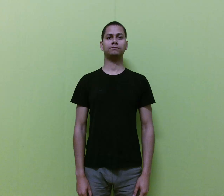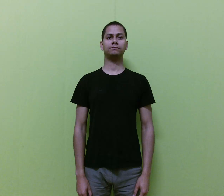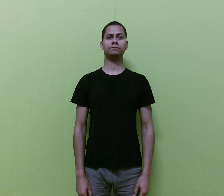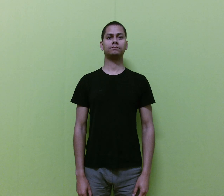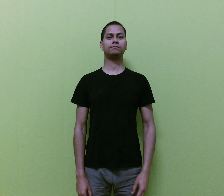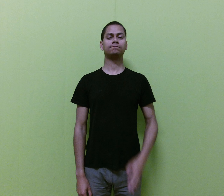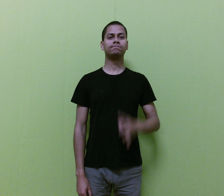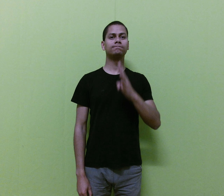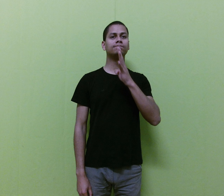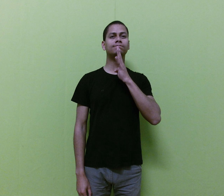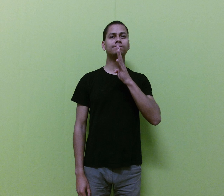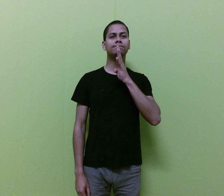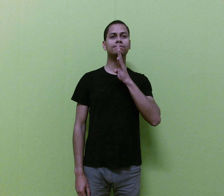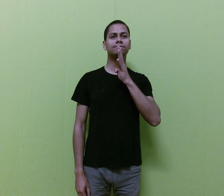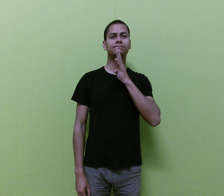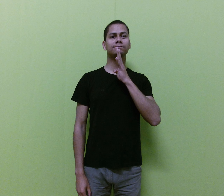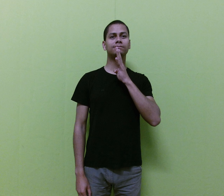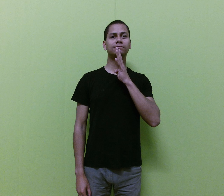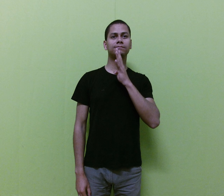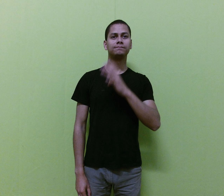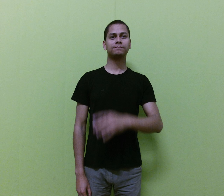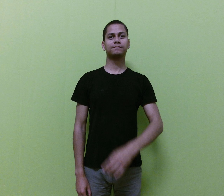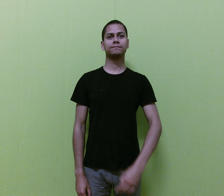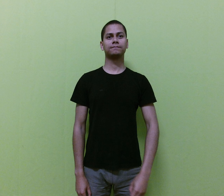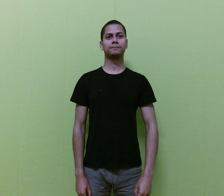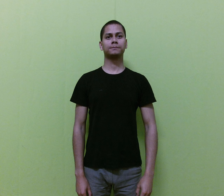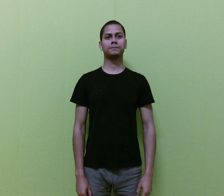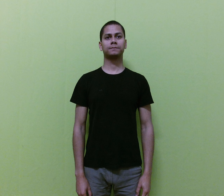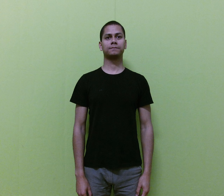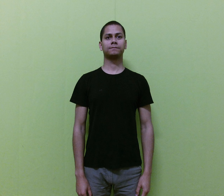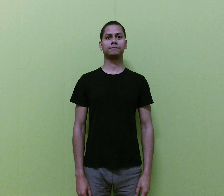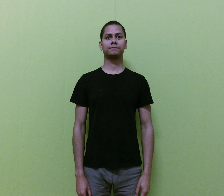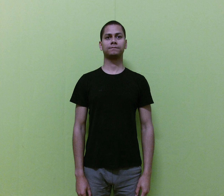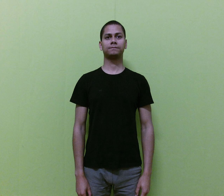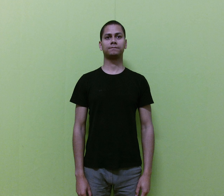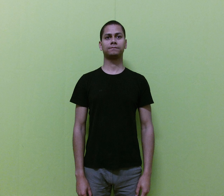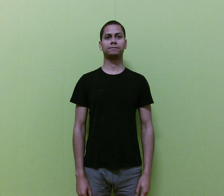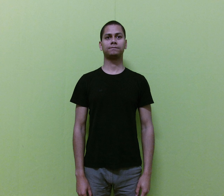conhecer